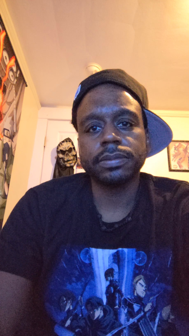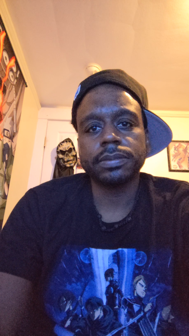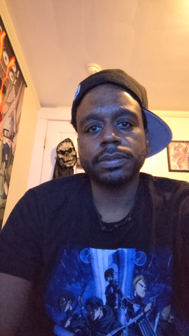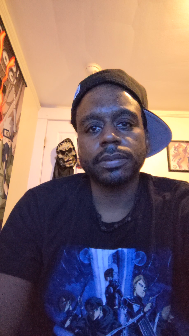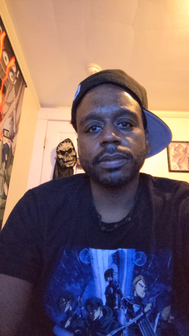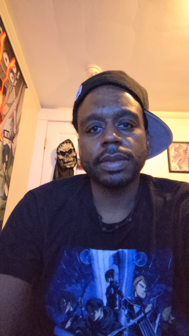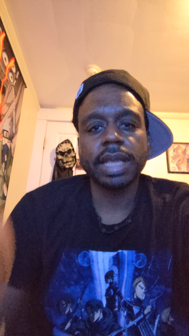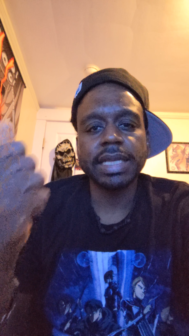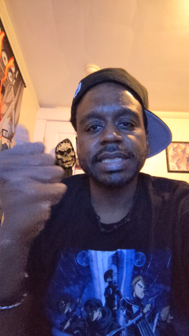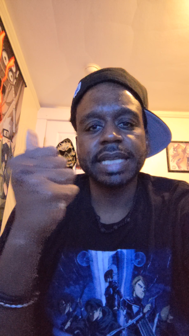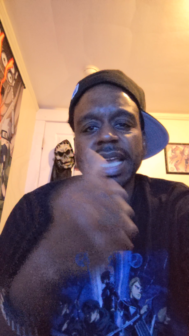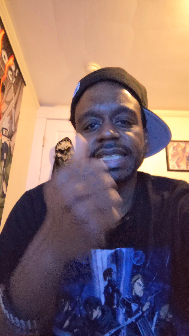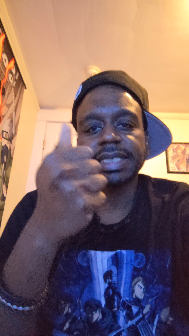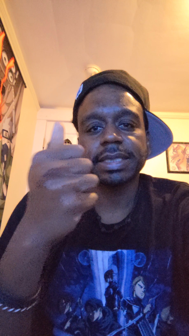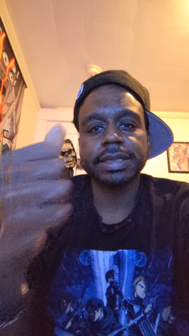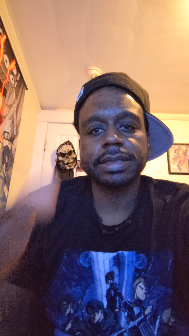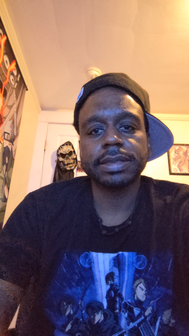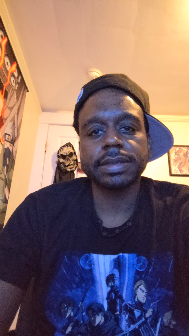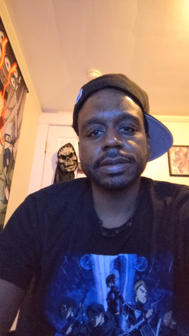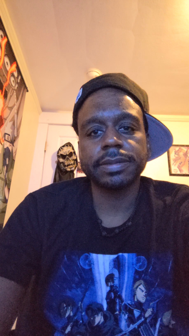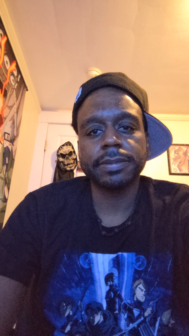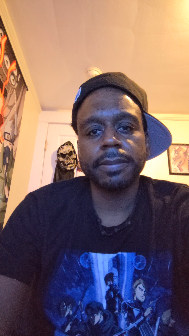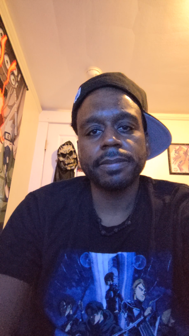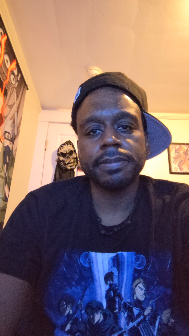hit